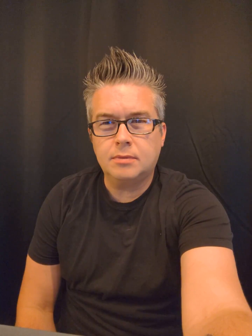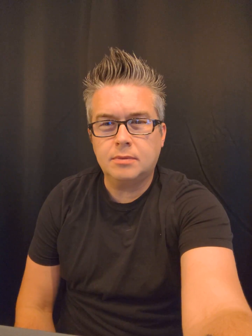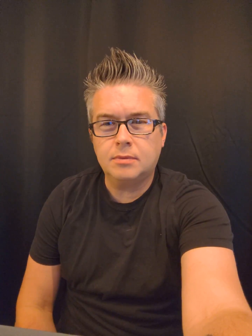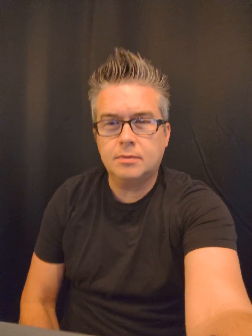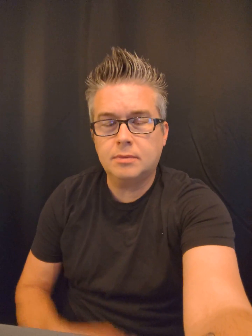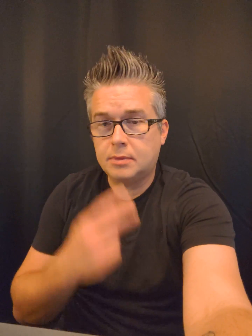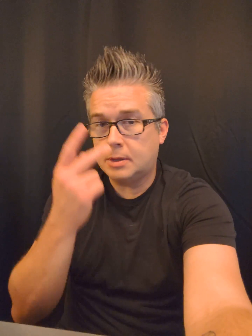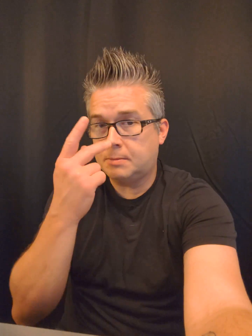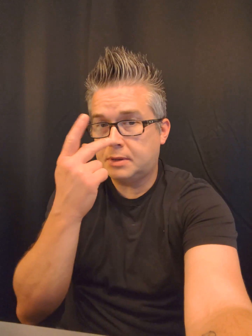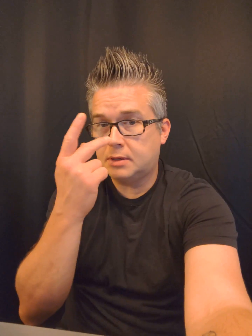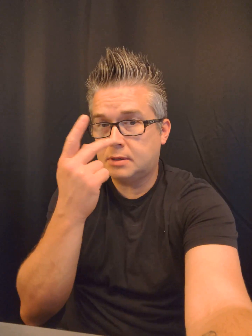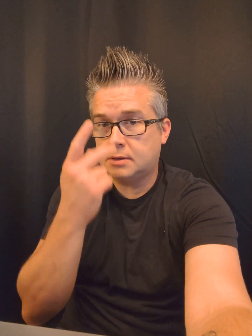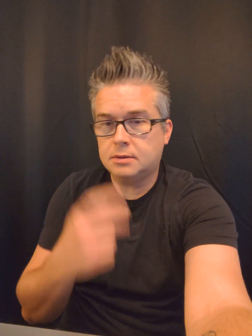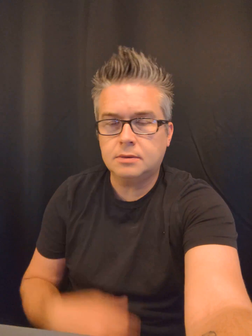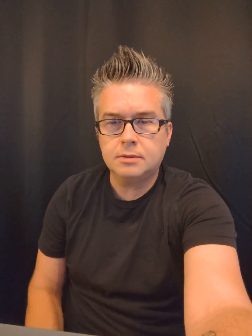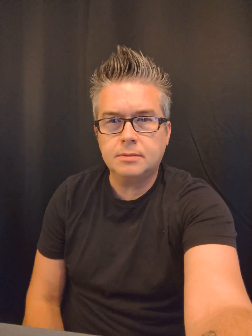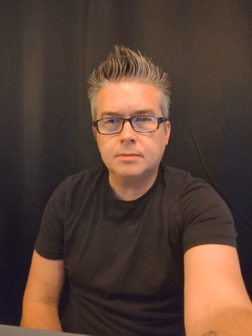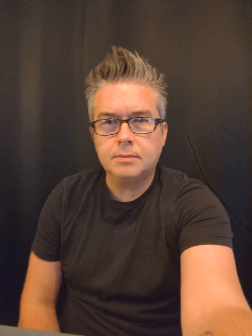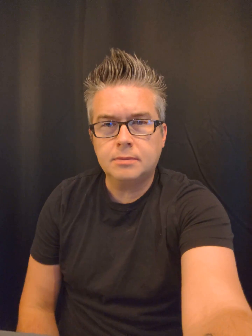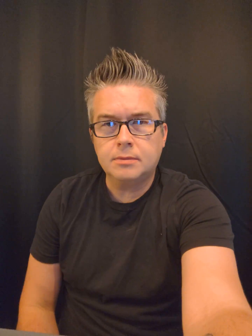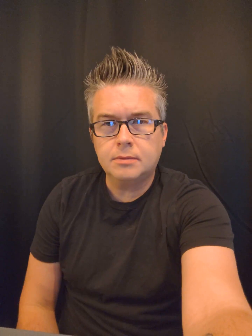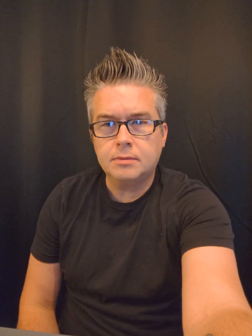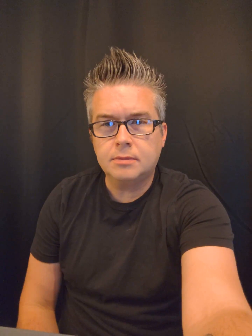penis